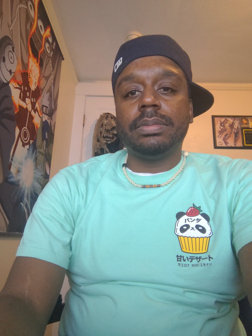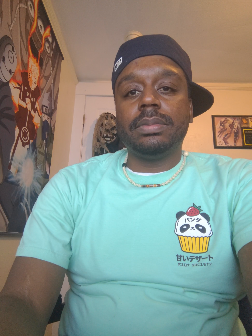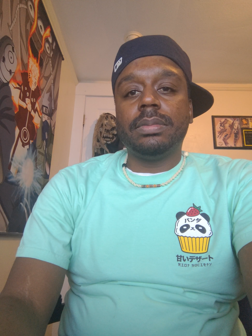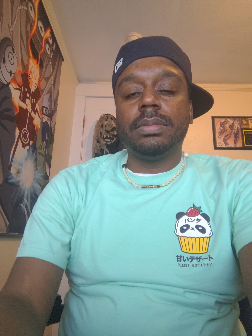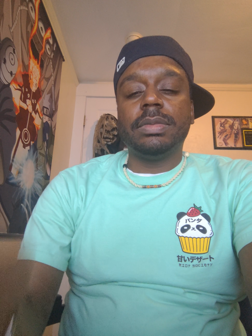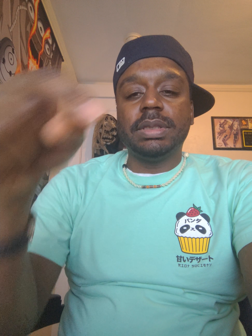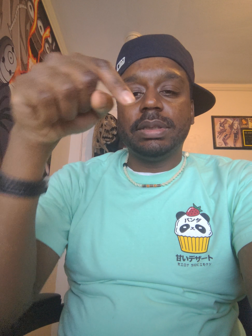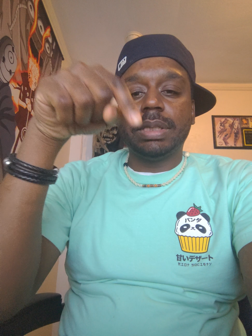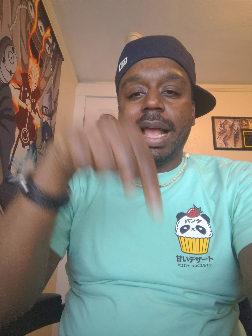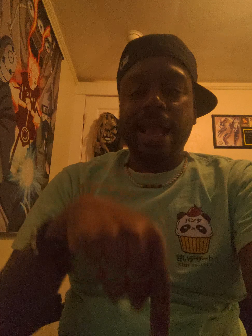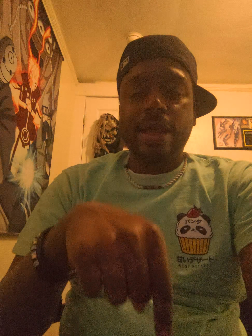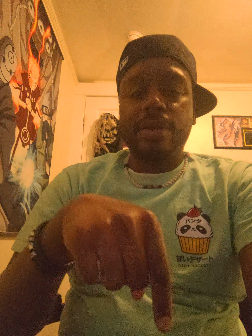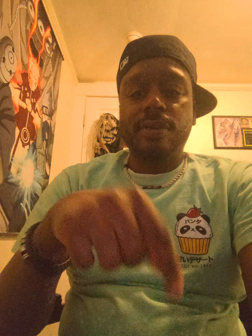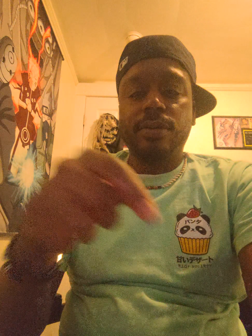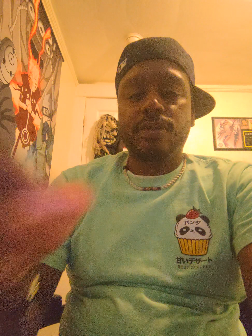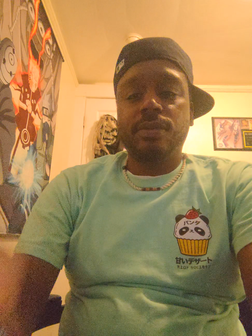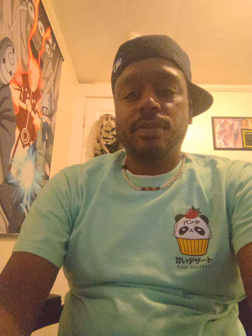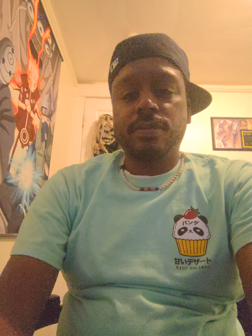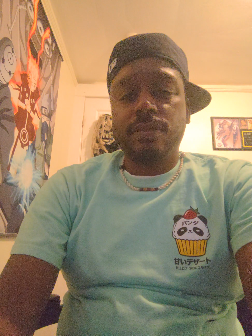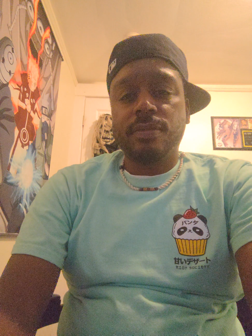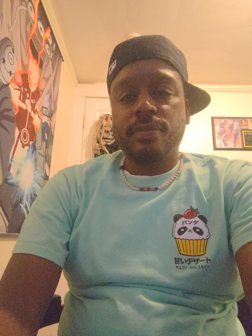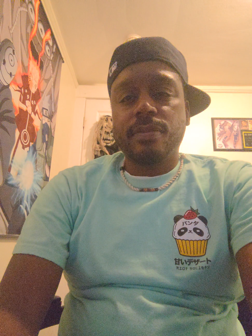down